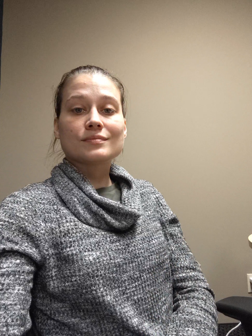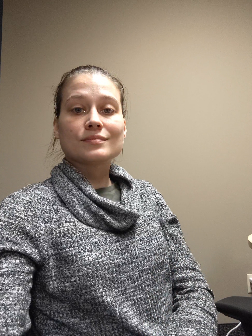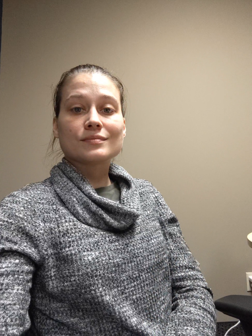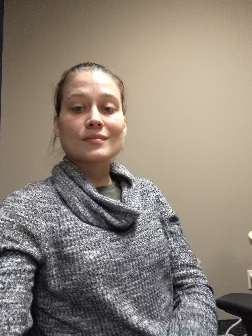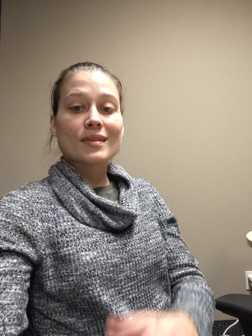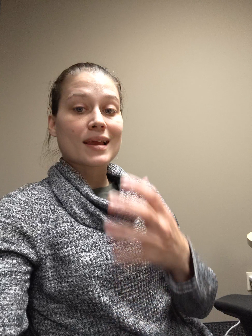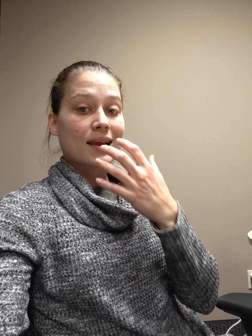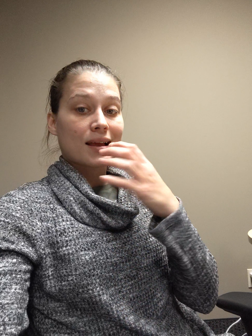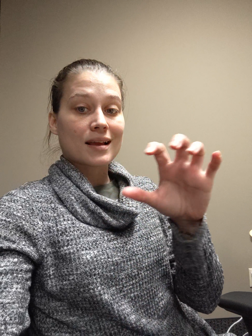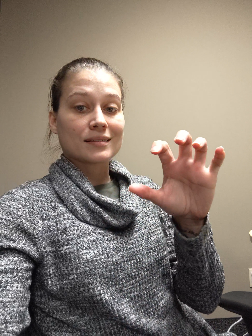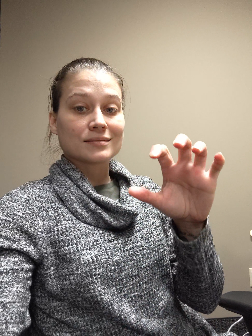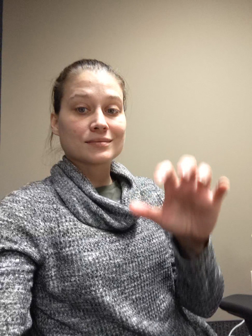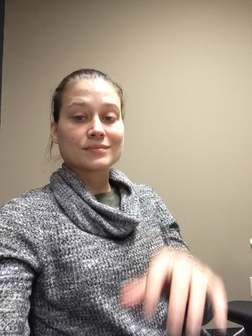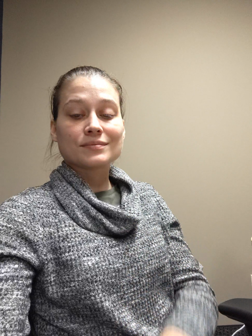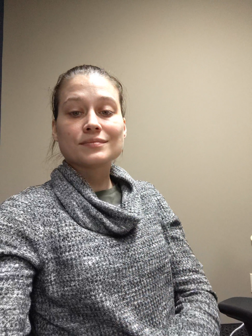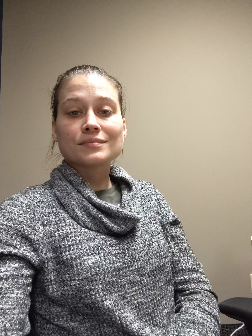hot